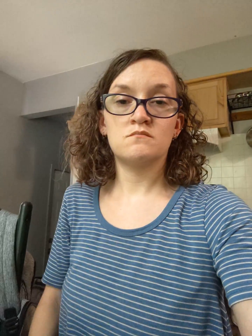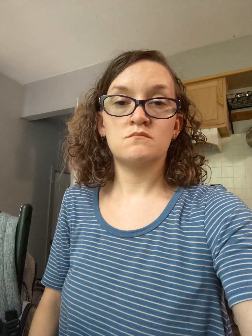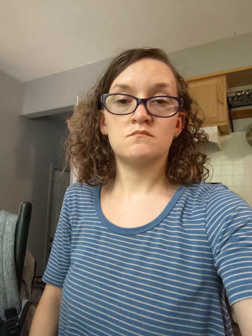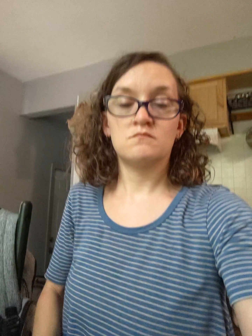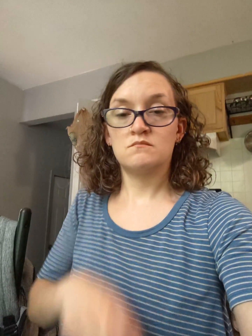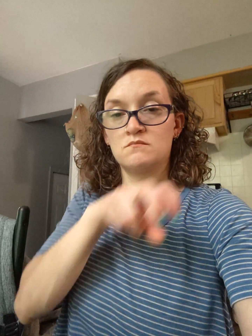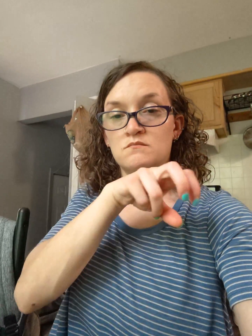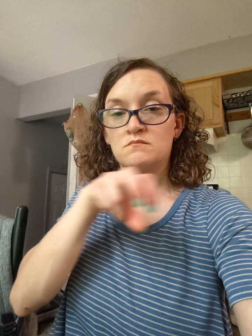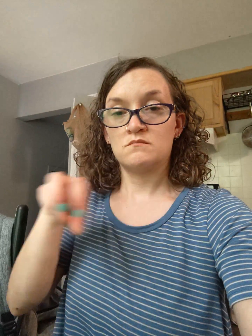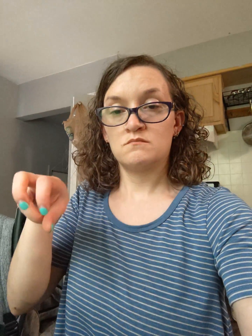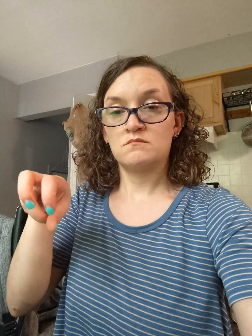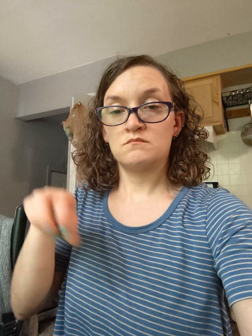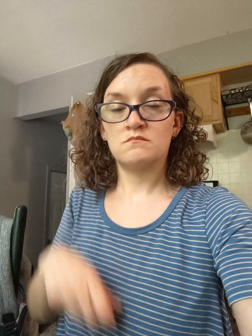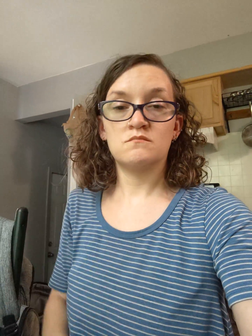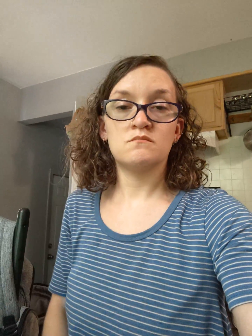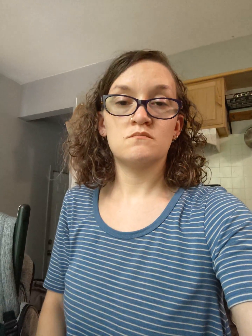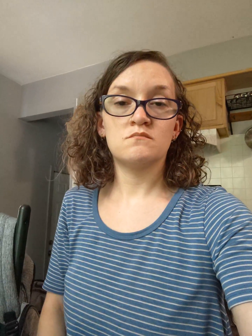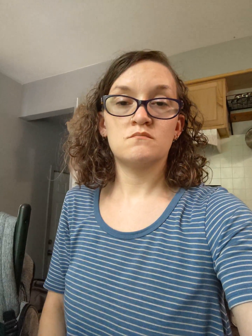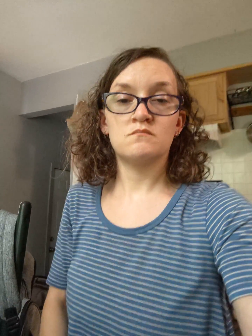couch